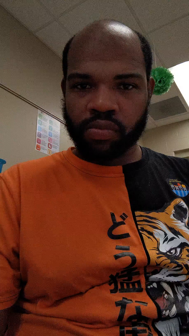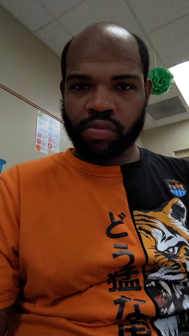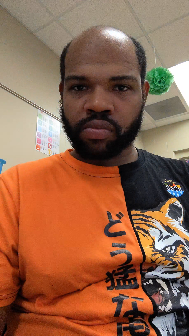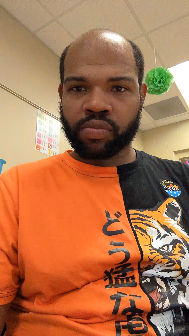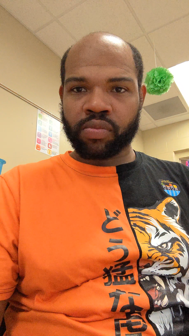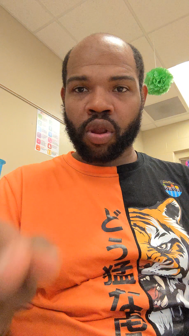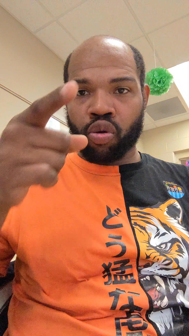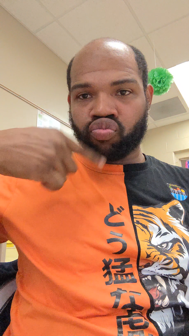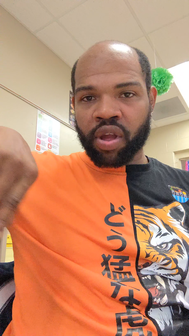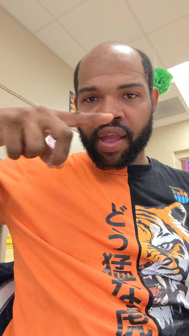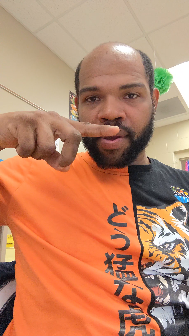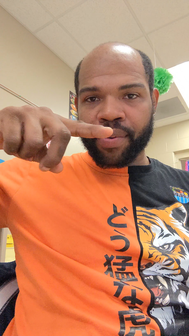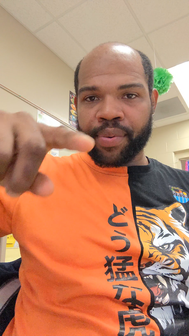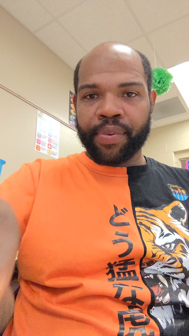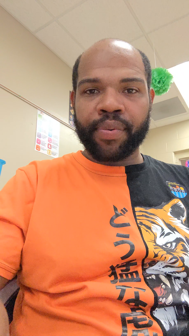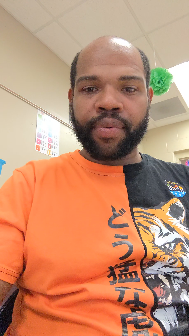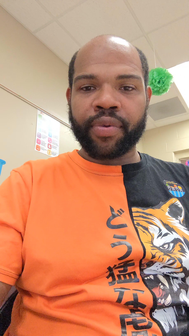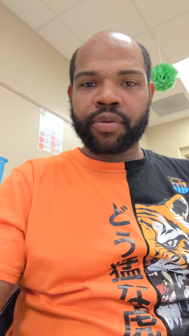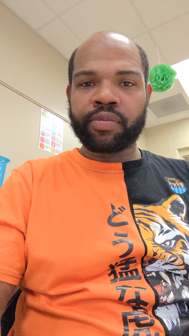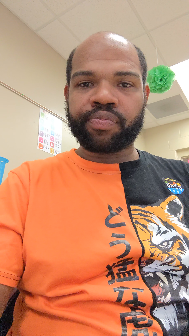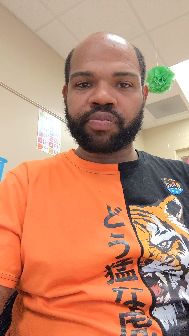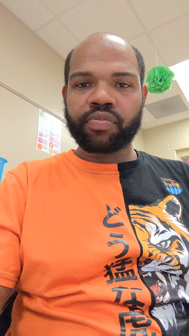around